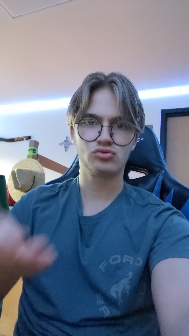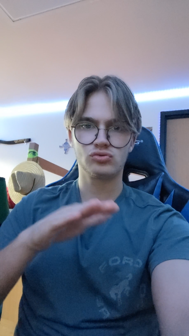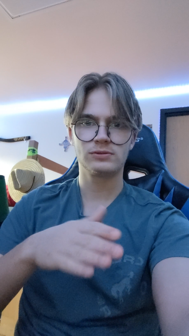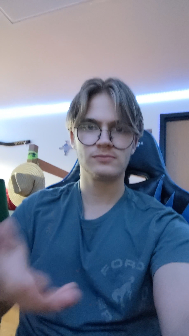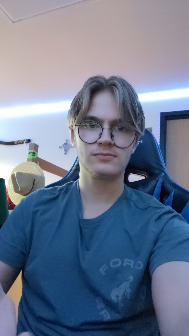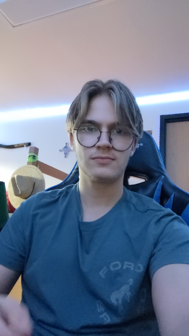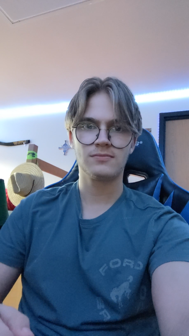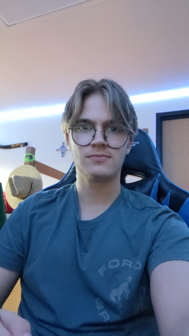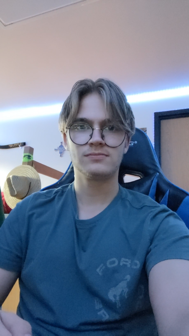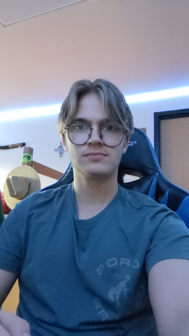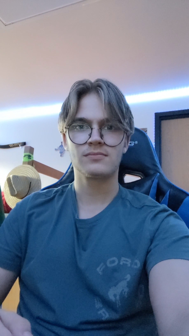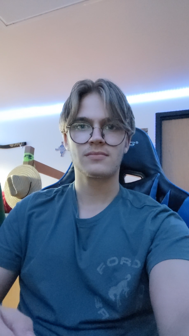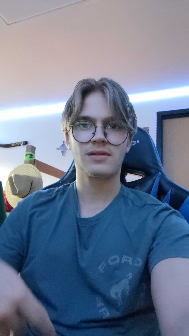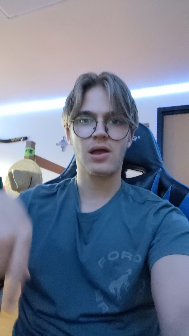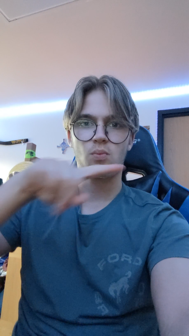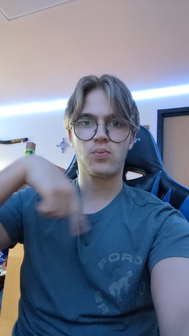around